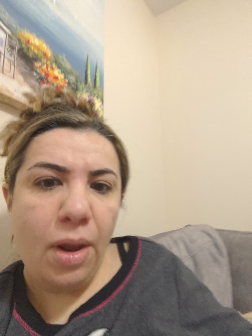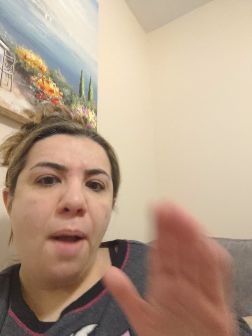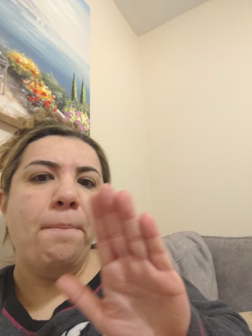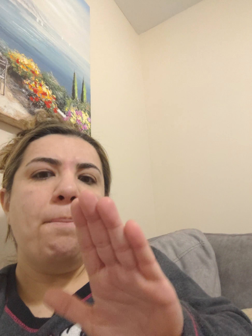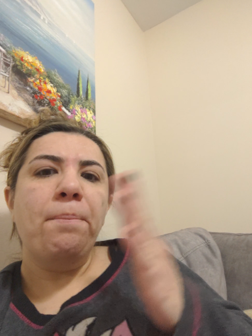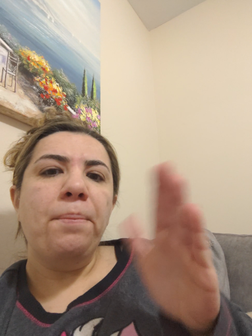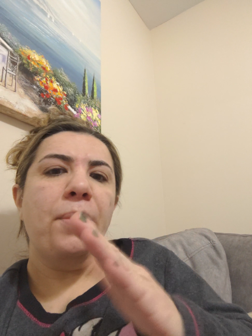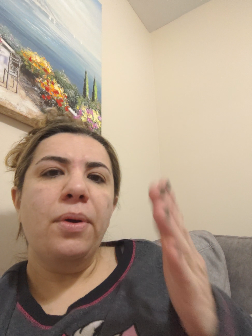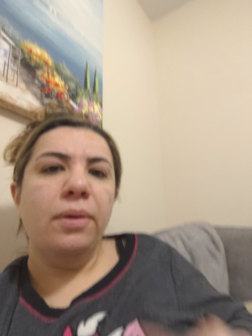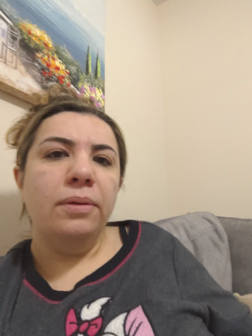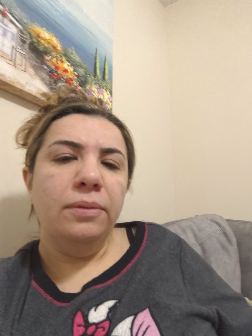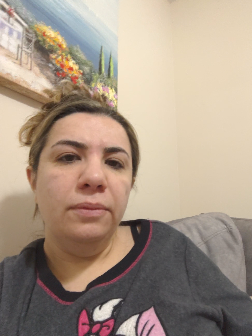book